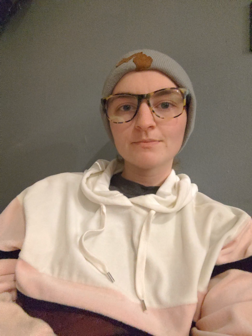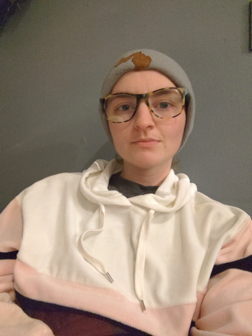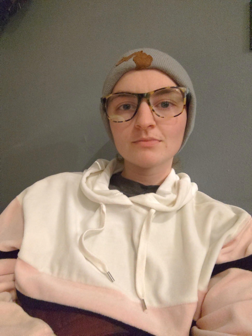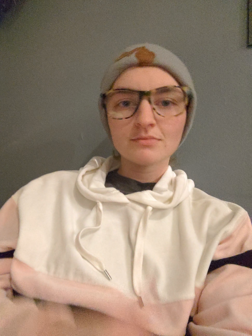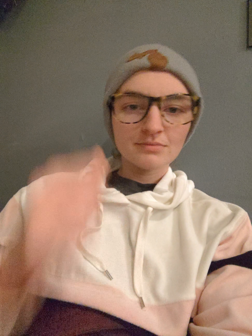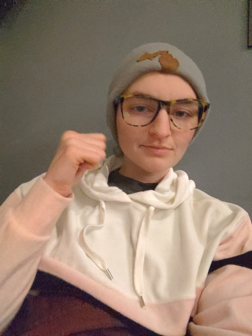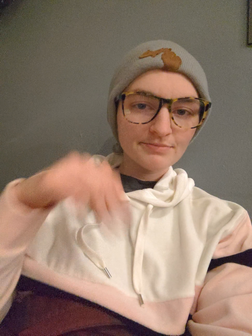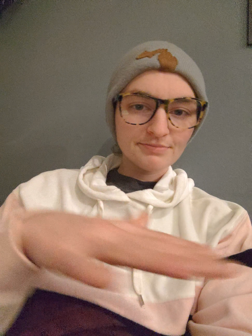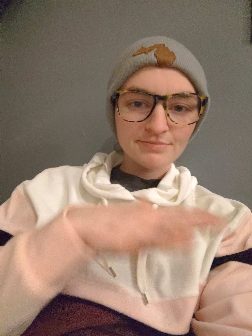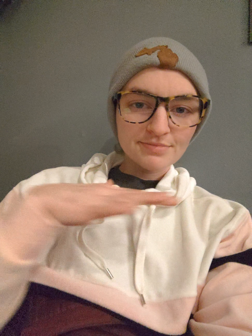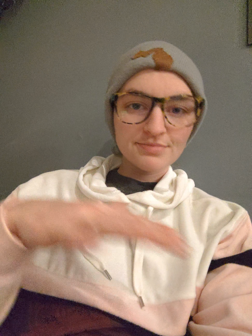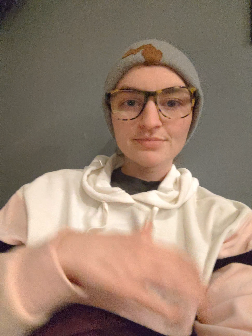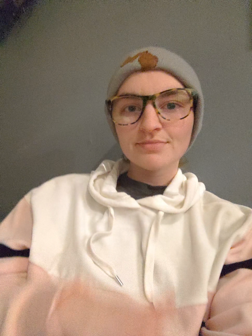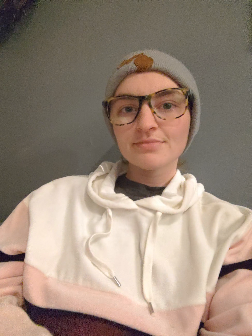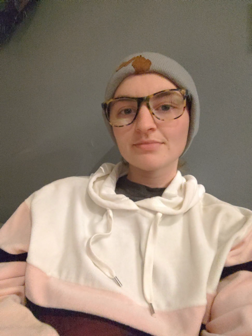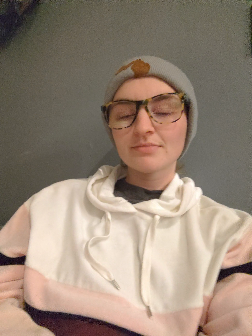backyard